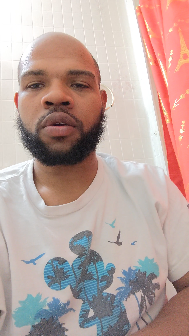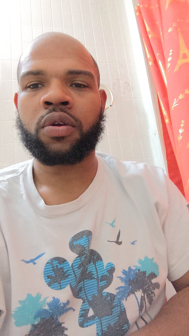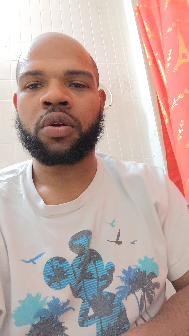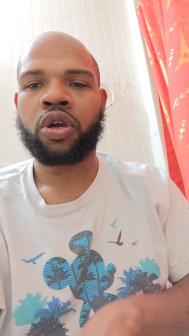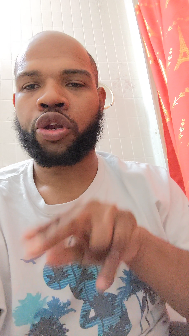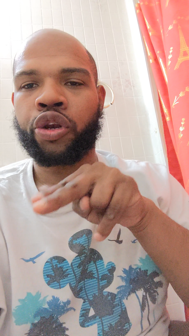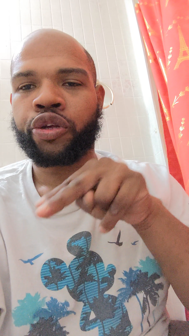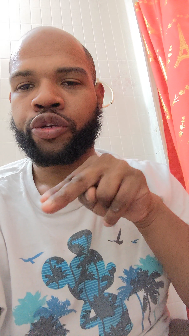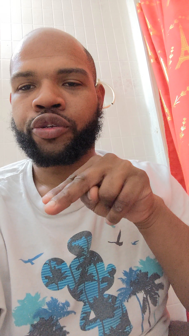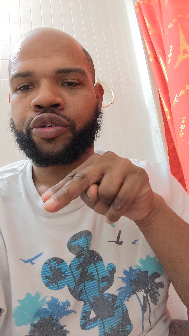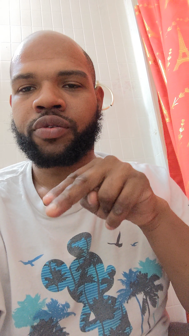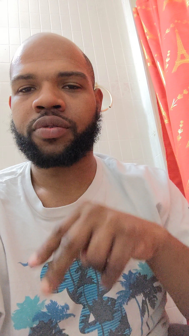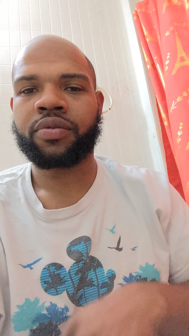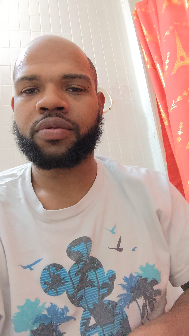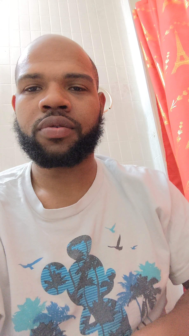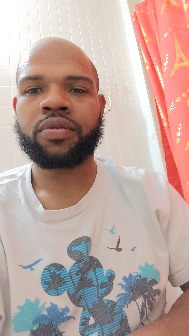nurse